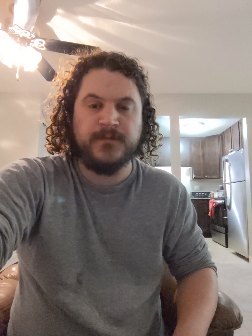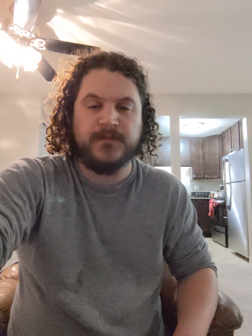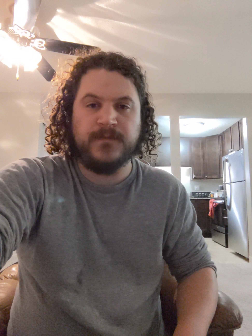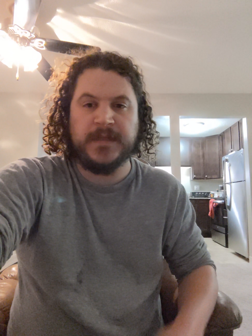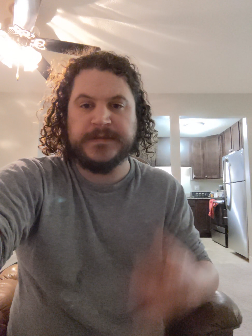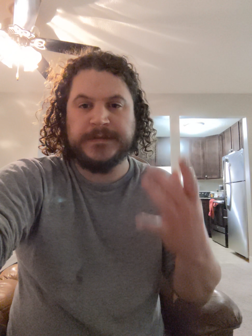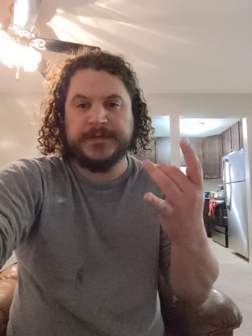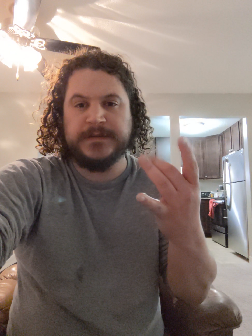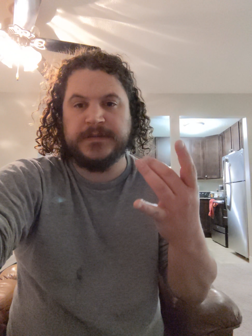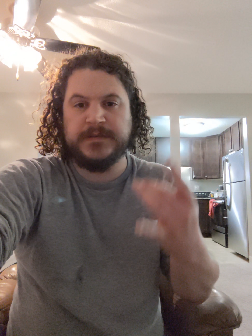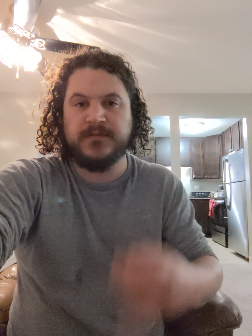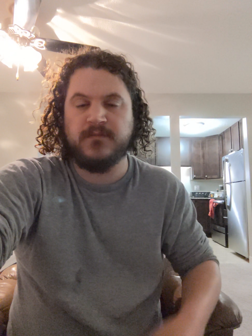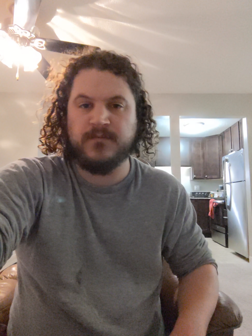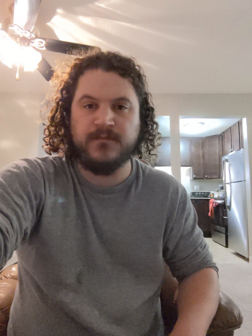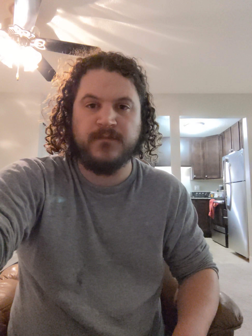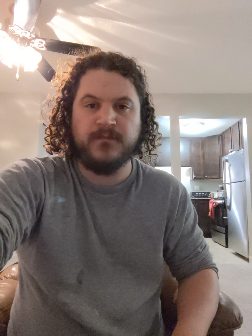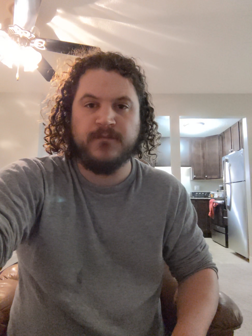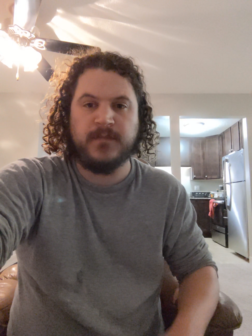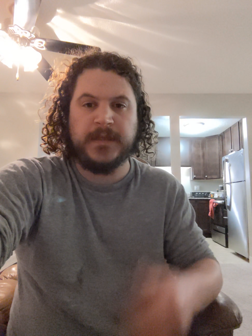sticky